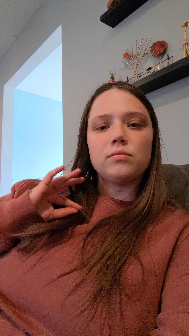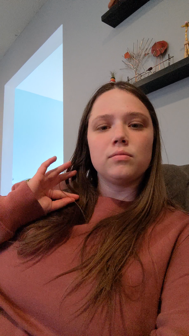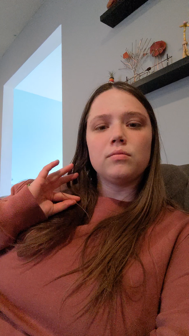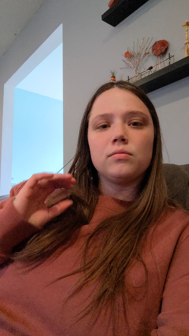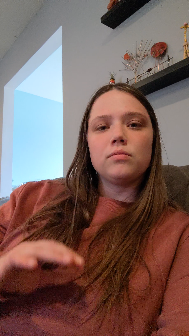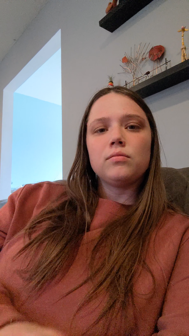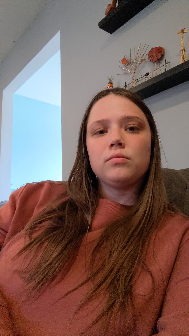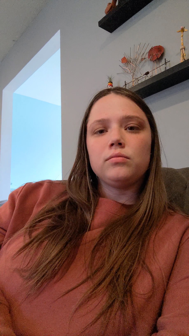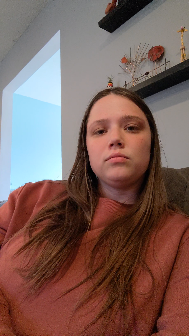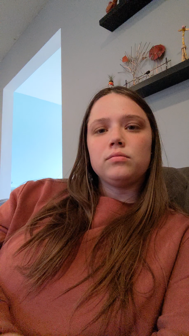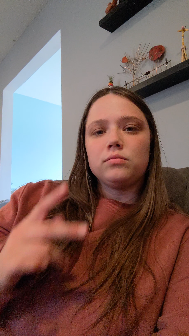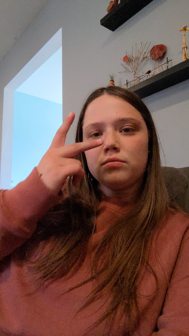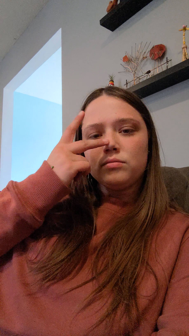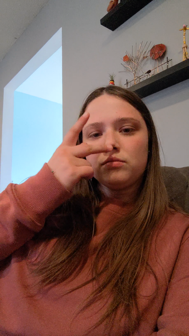penis